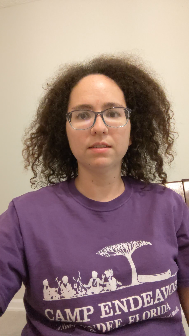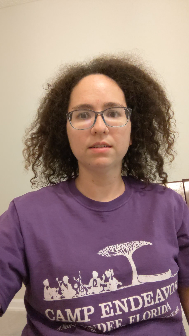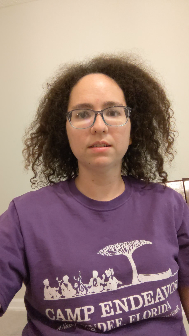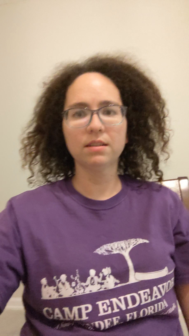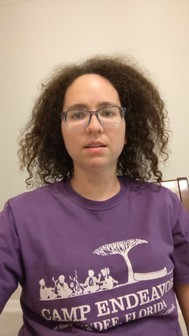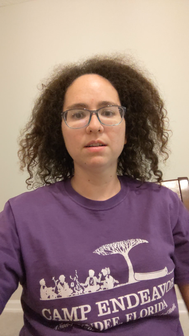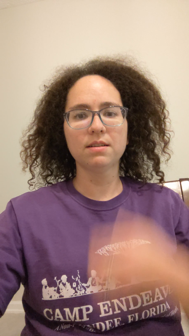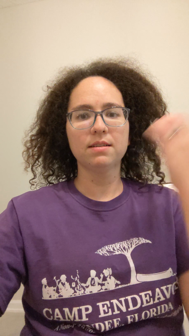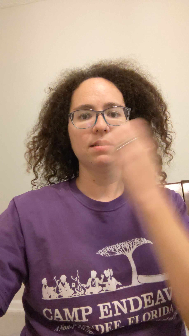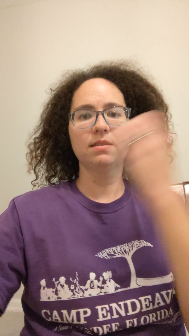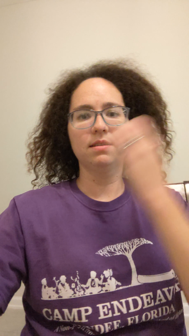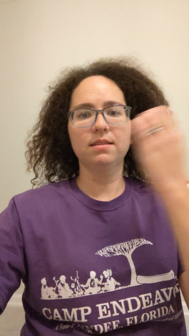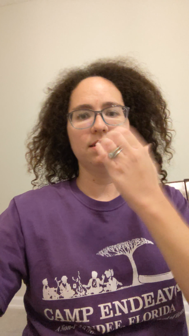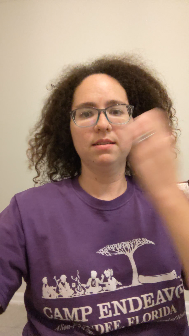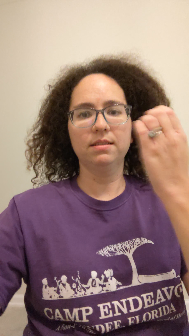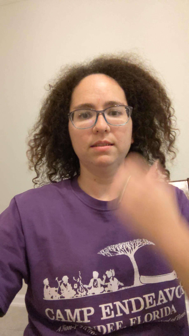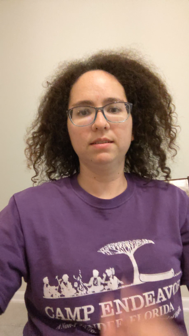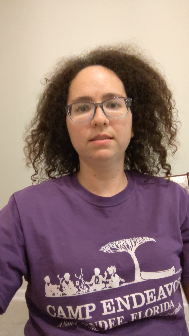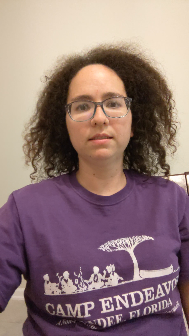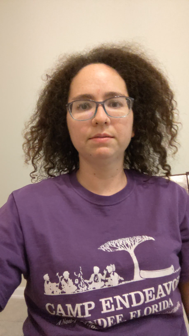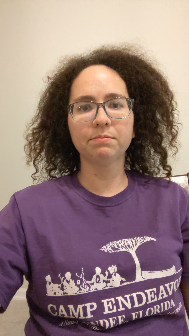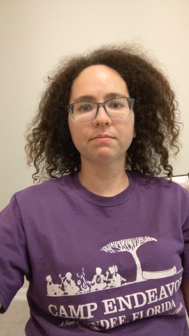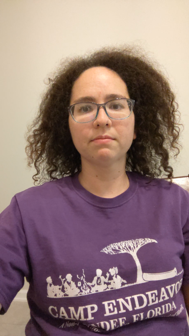shake